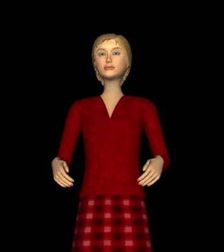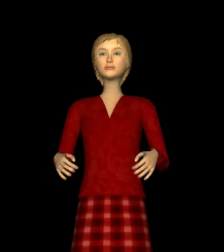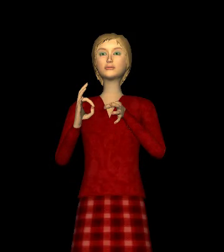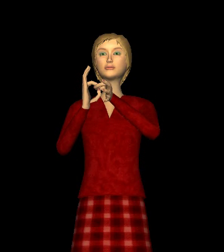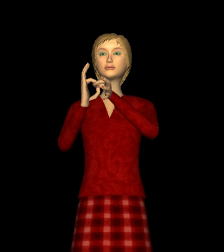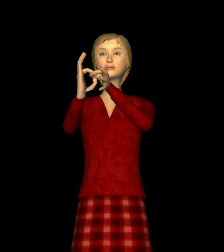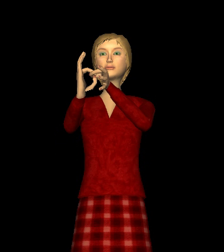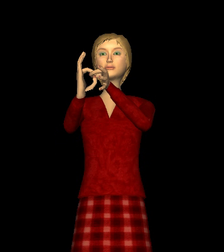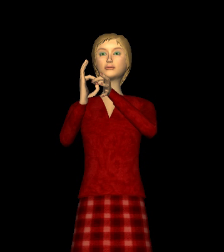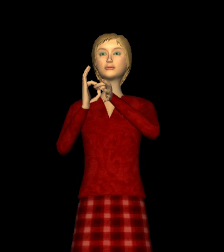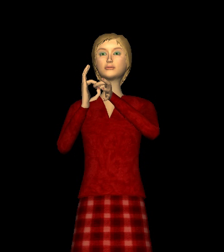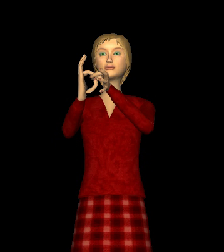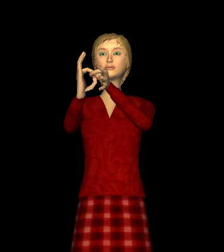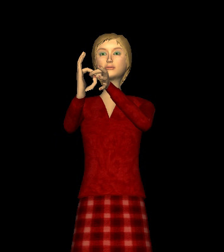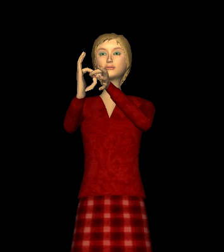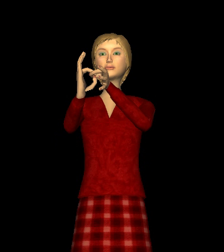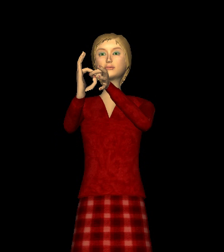علاقة